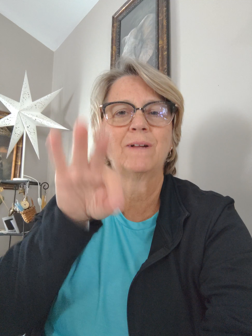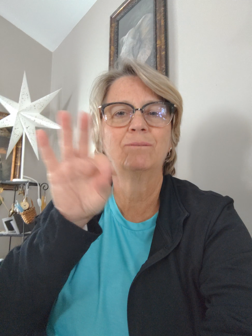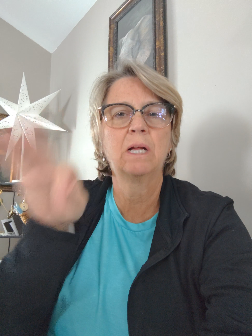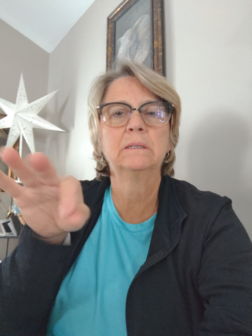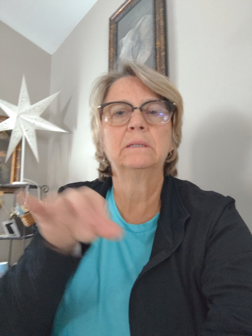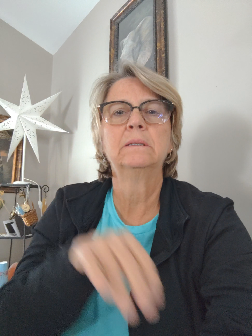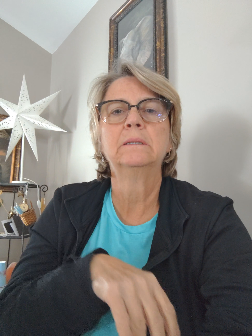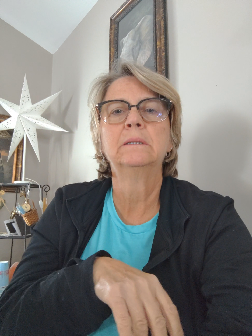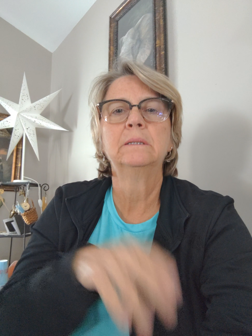french fries